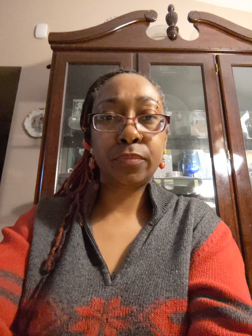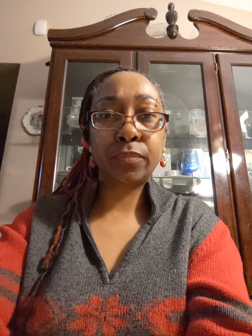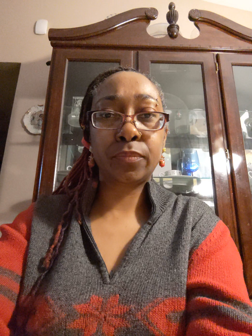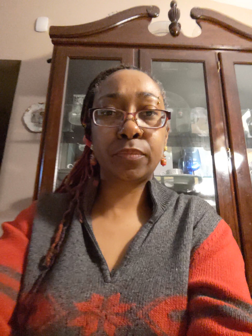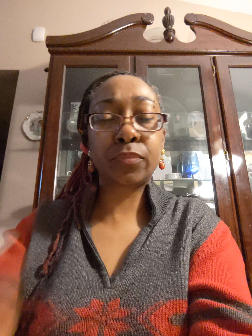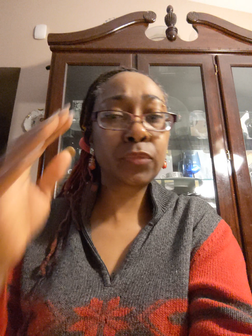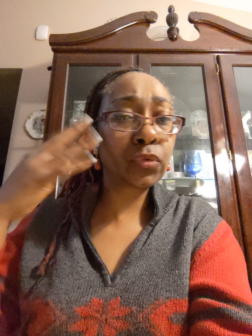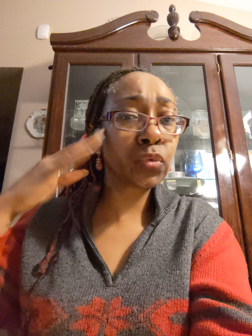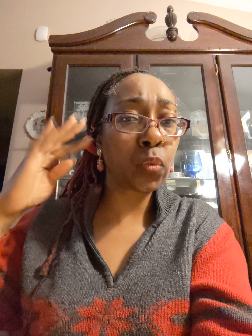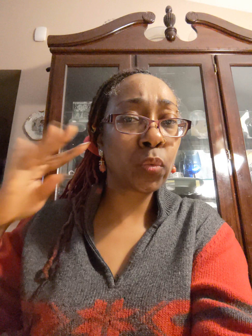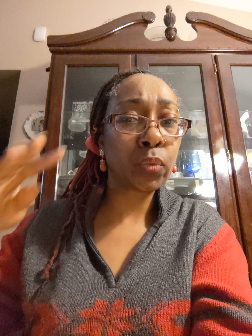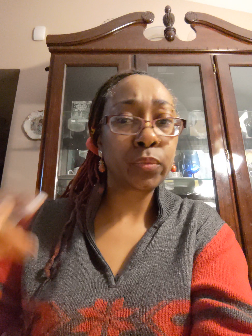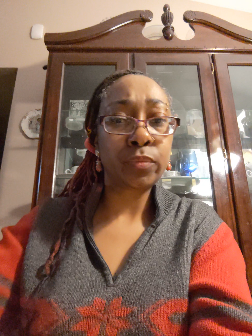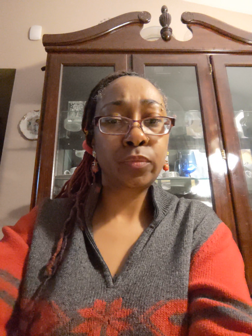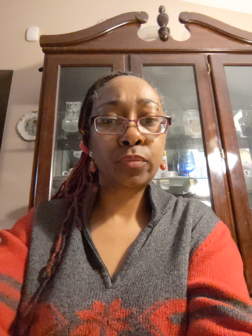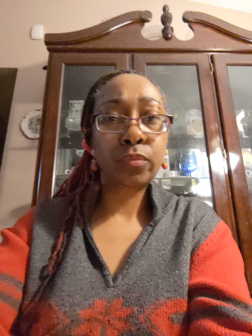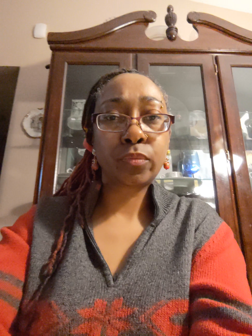noisy